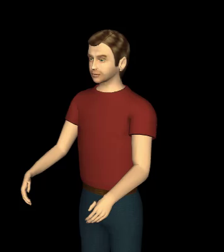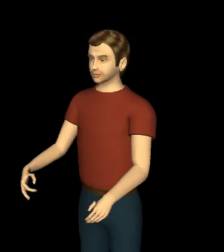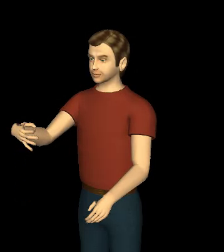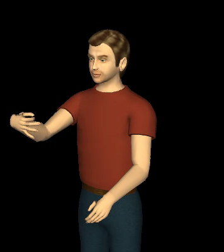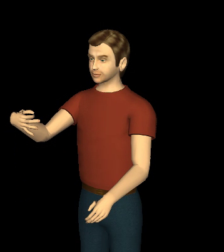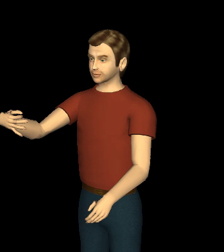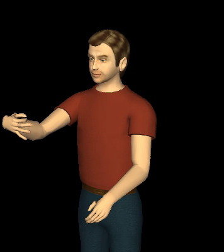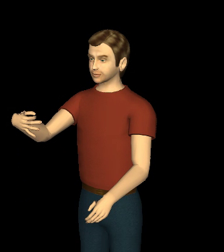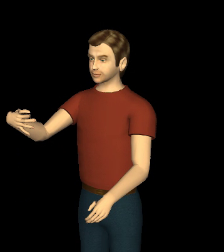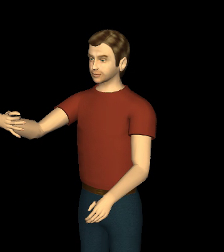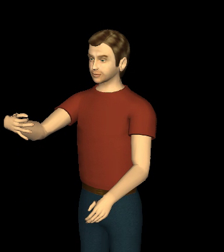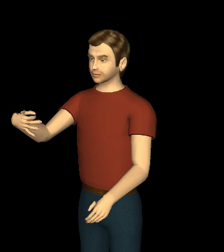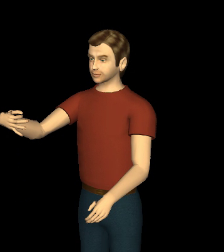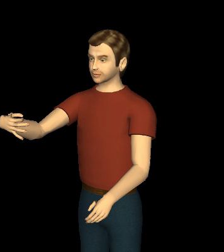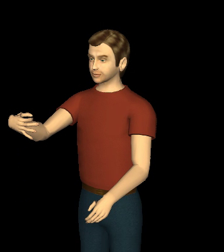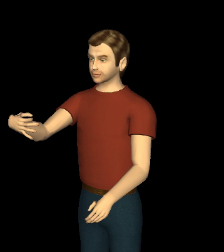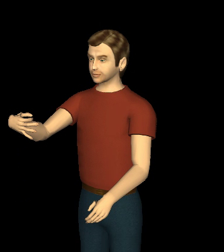تلقائي